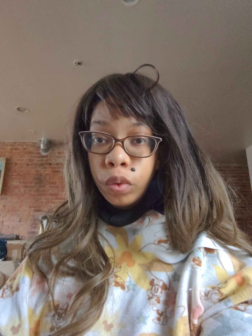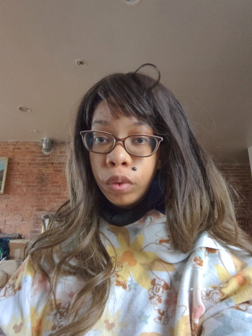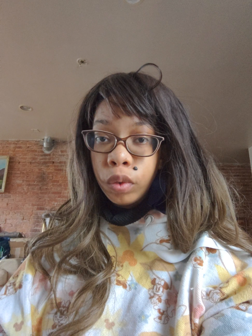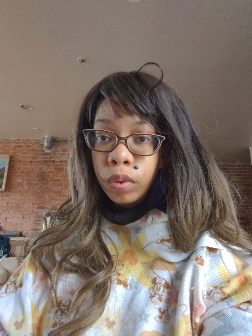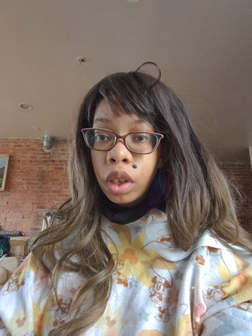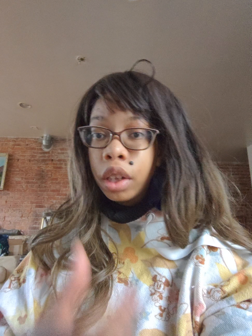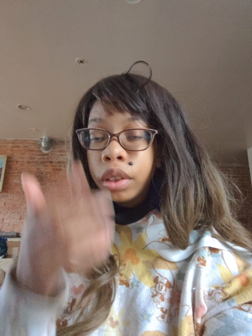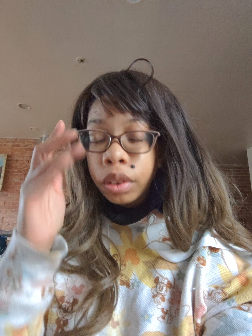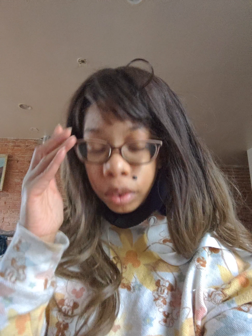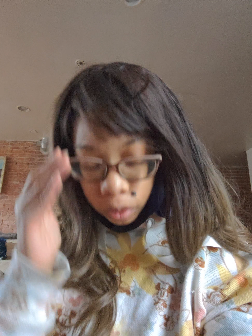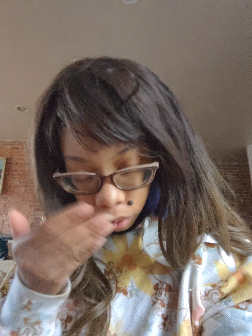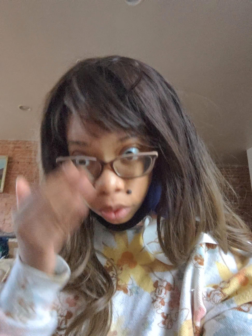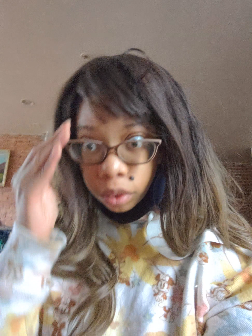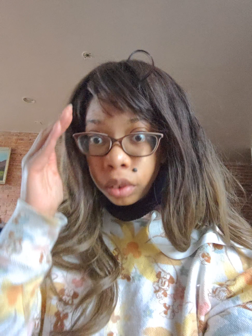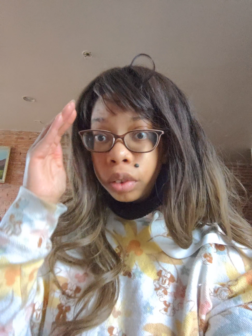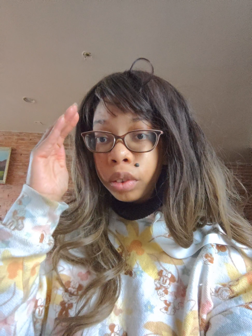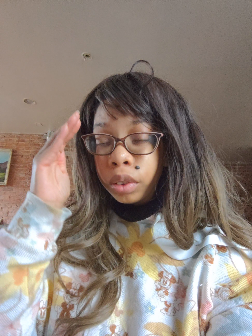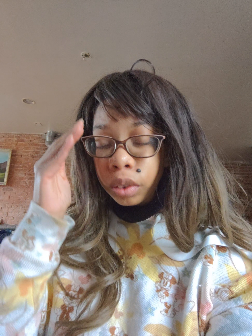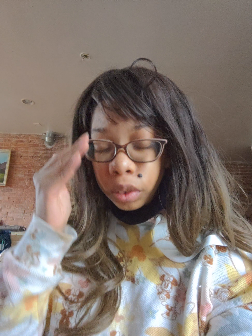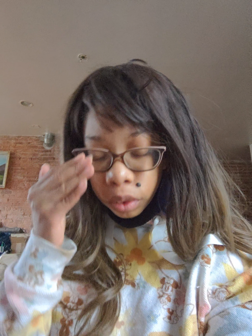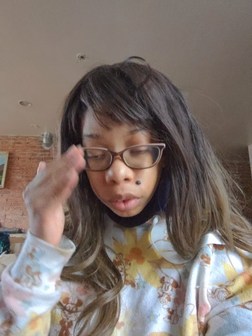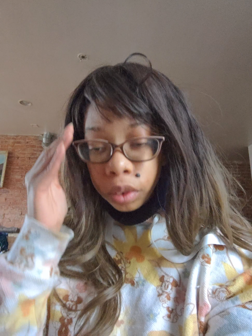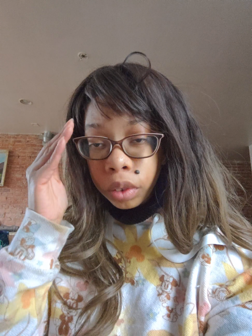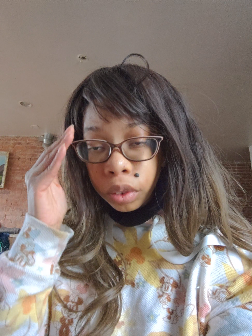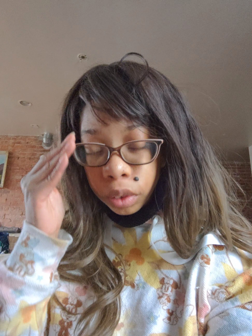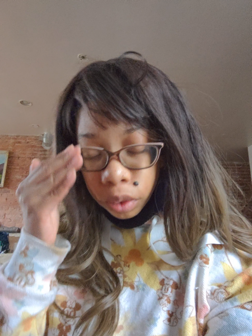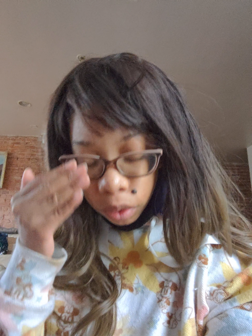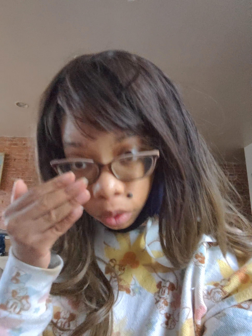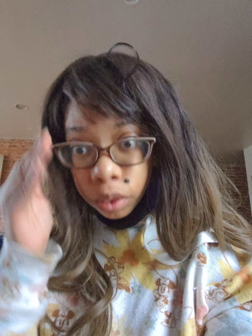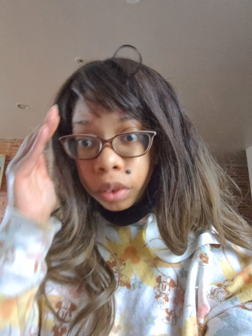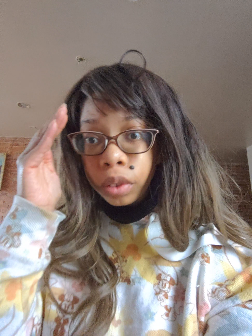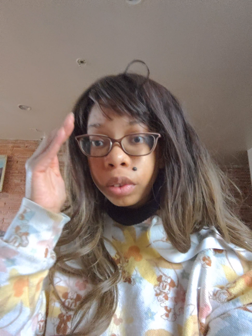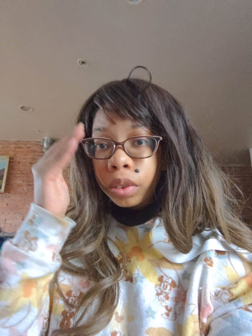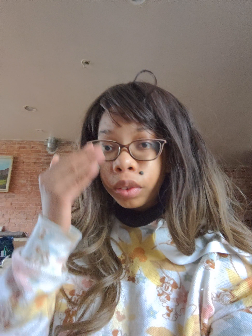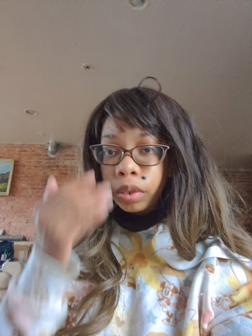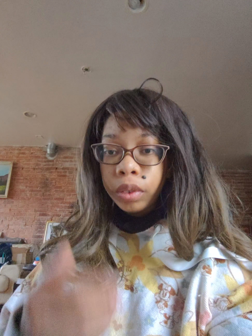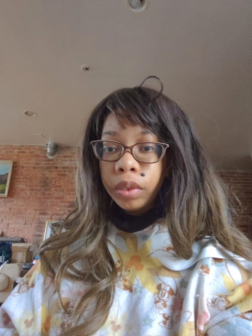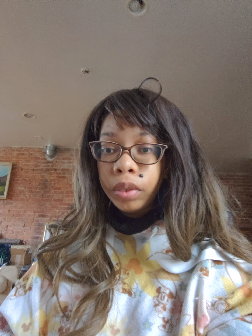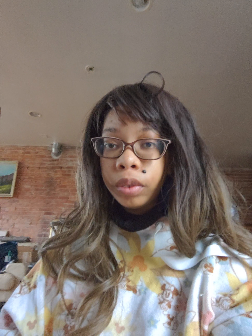sleepy